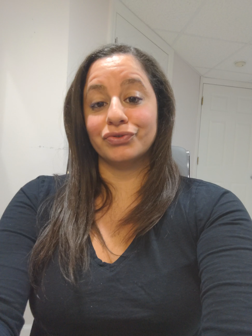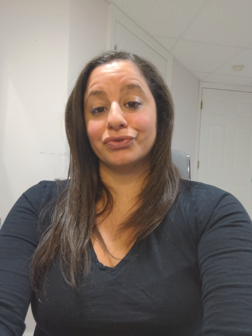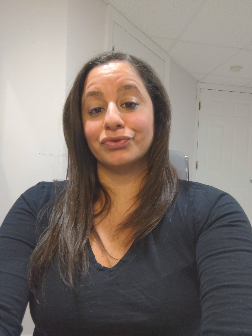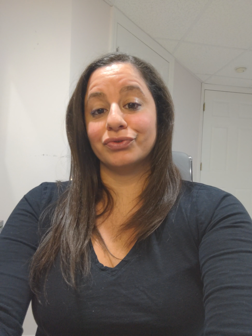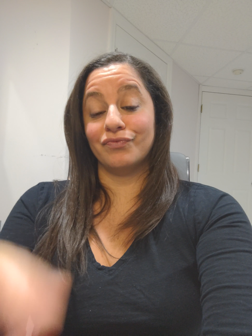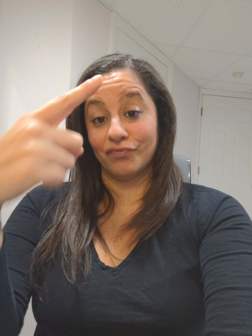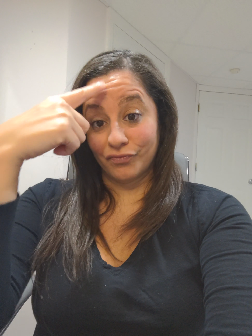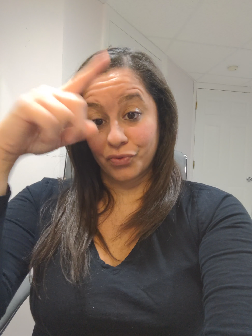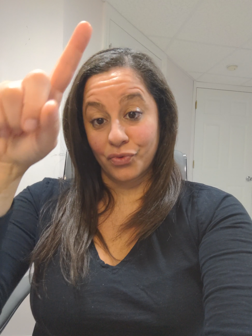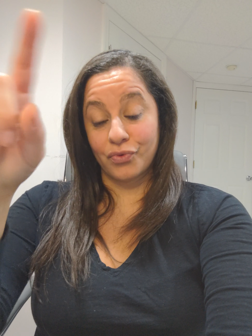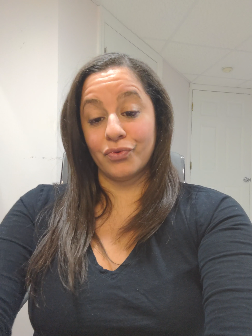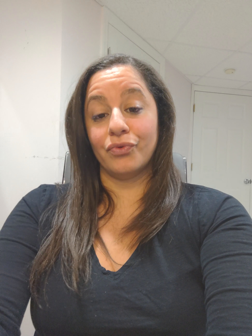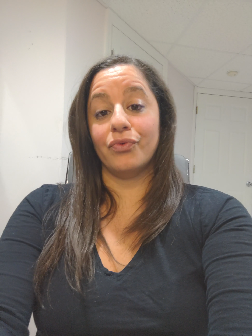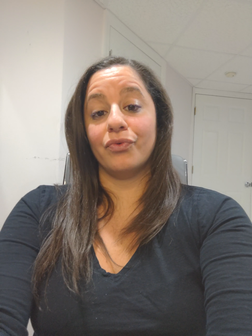for